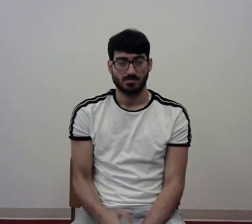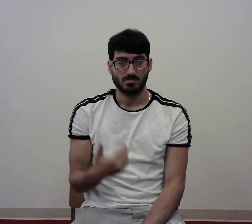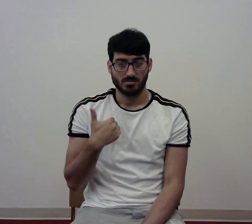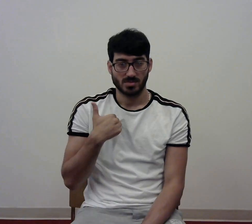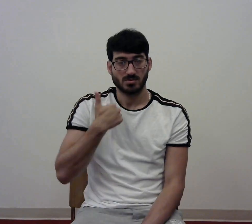mən